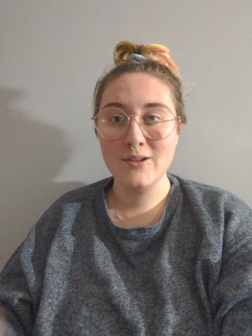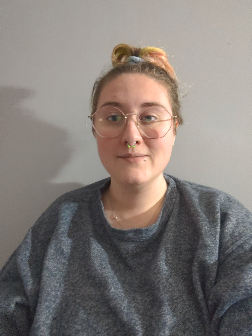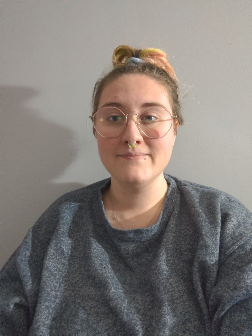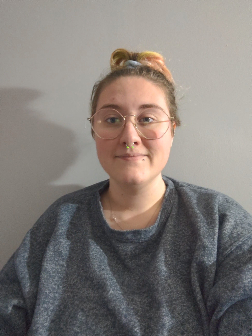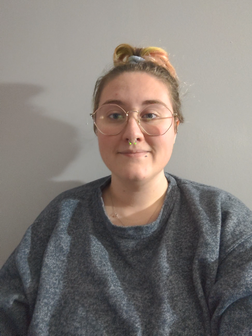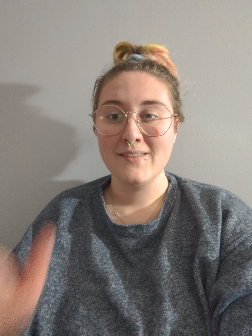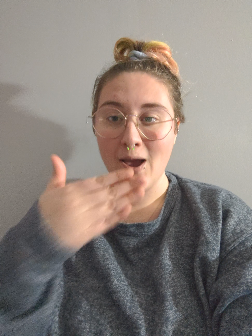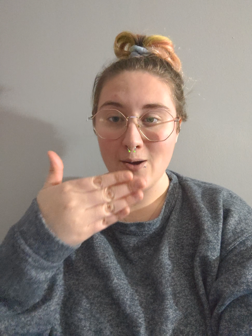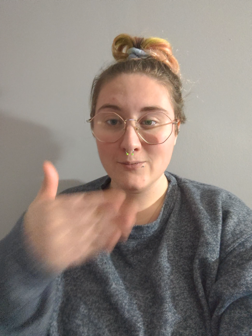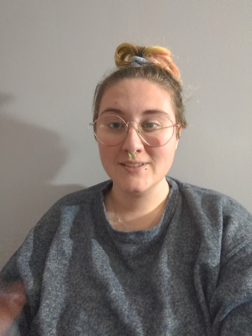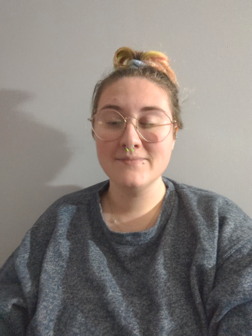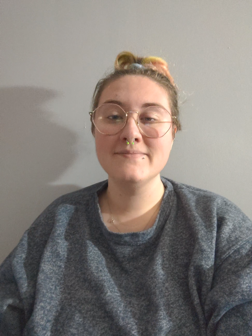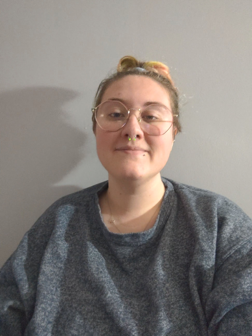close